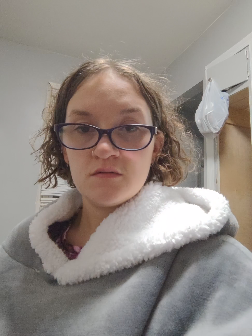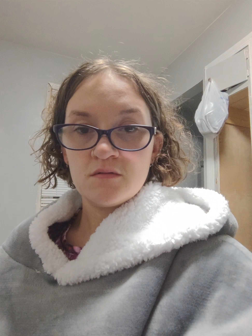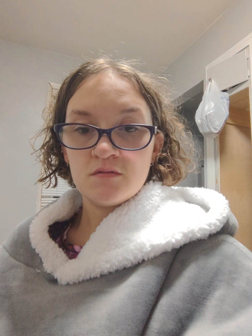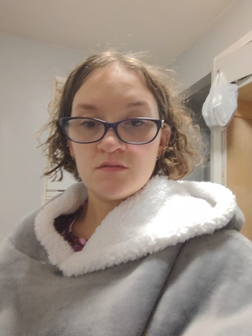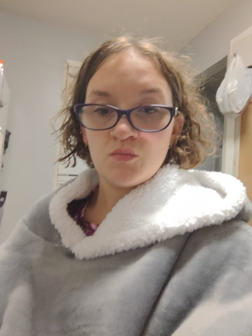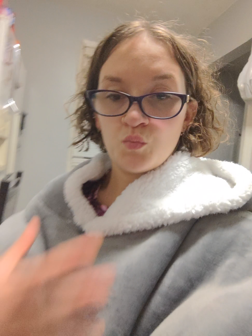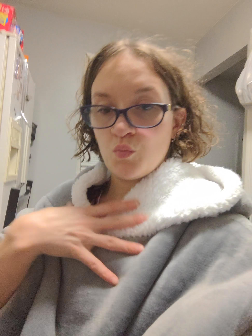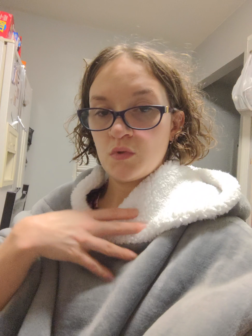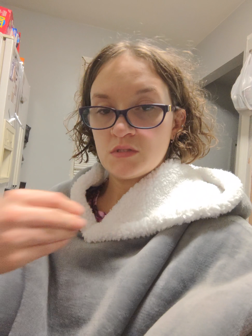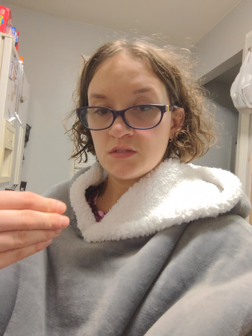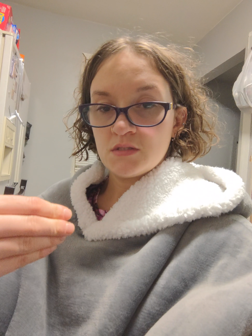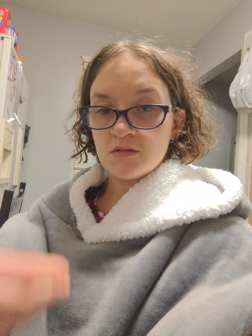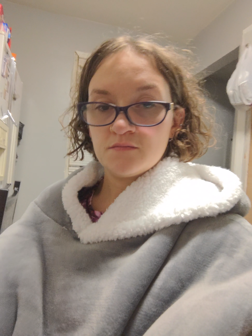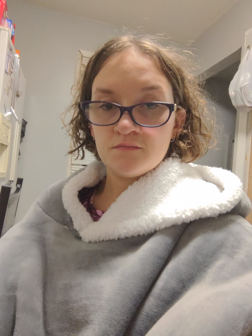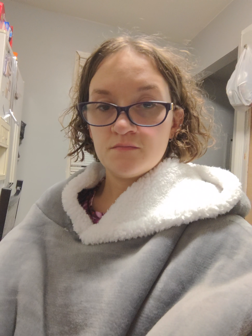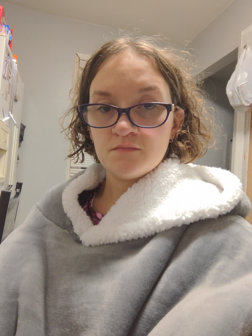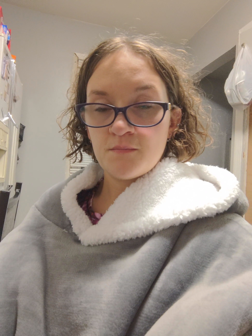white